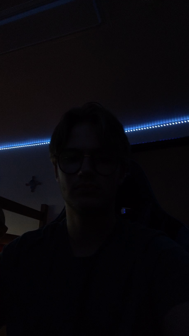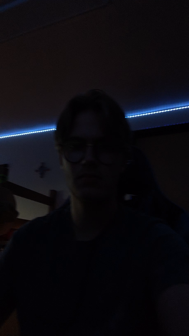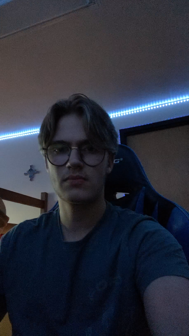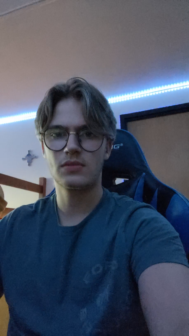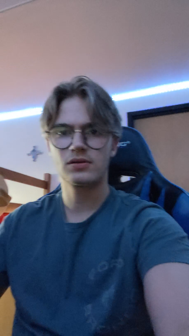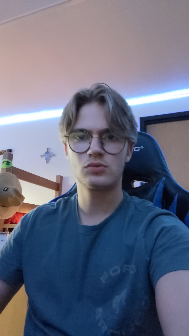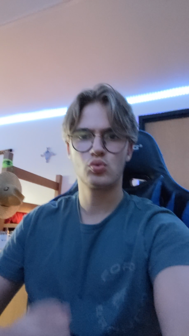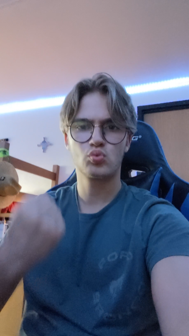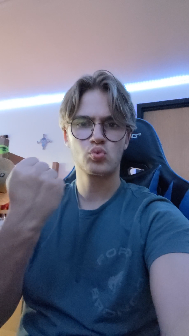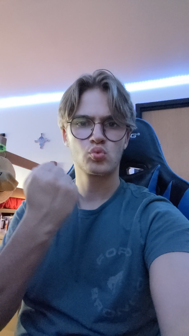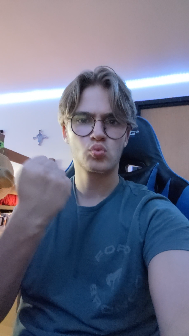hold